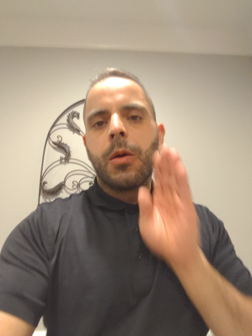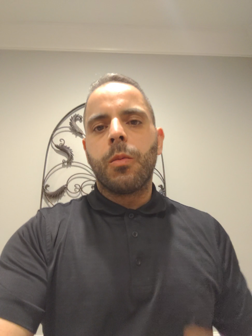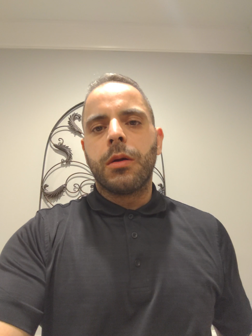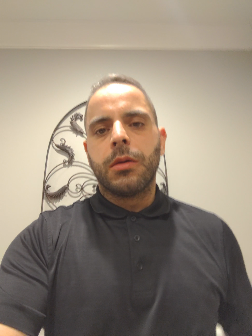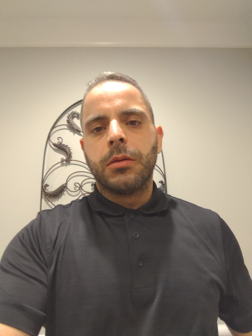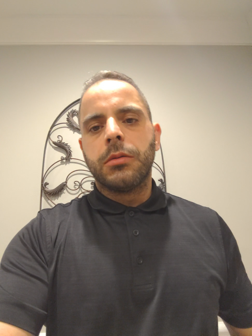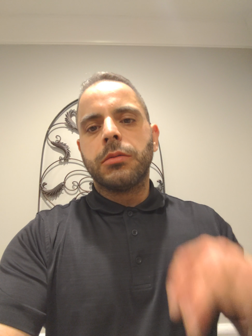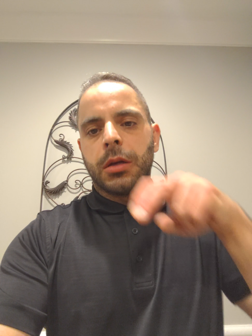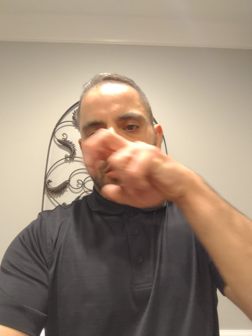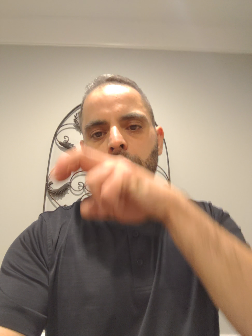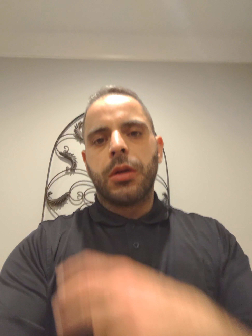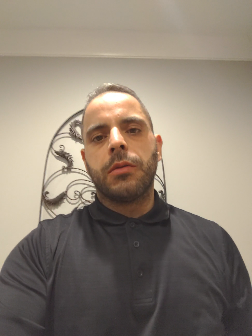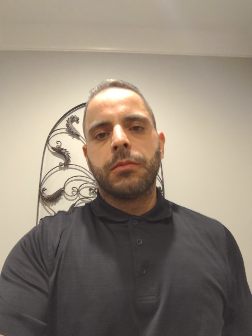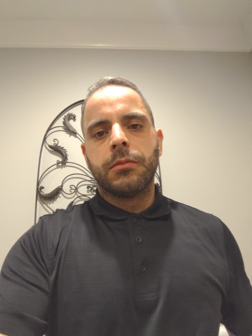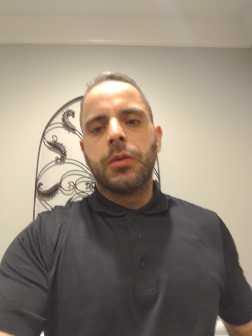stairs